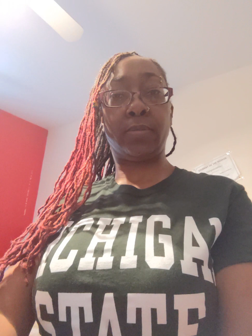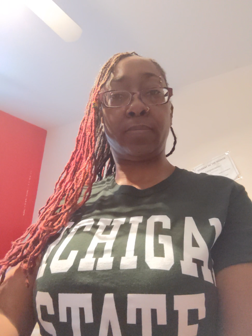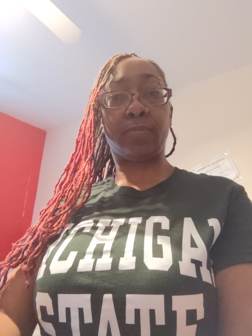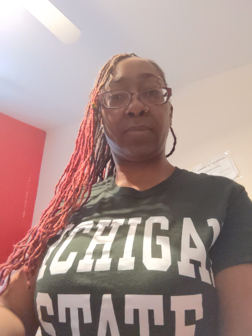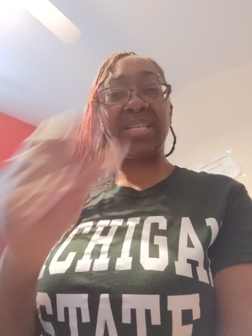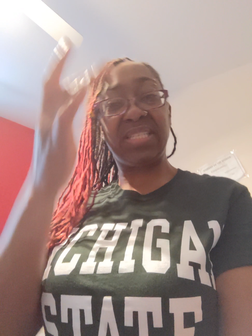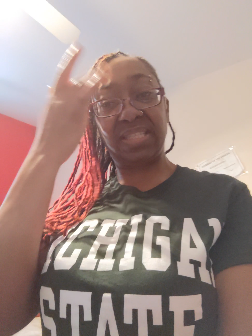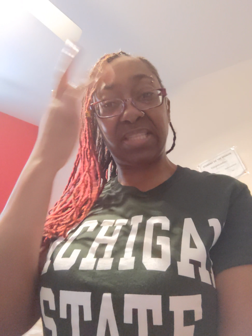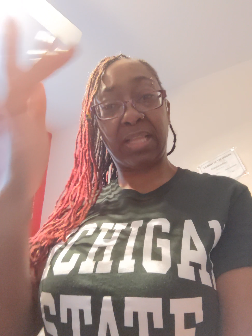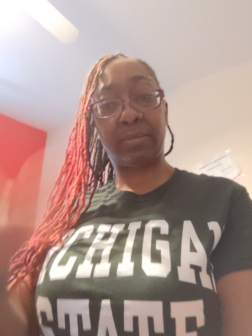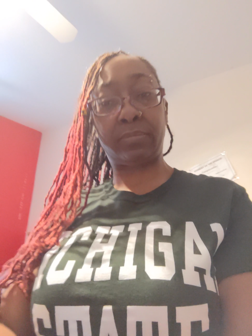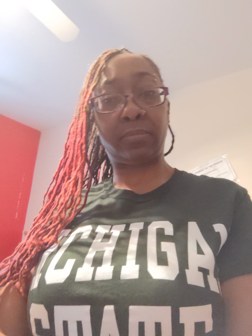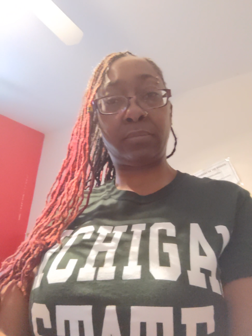sick